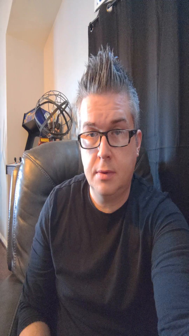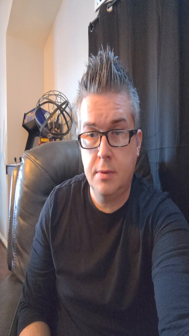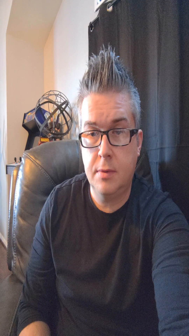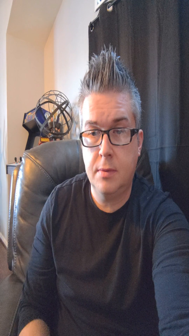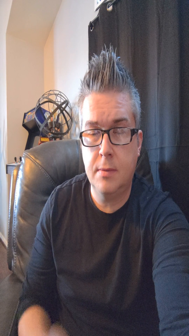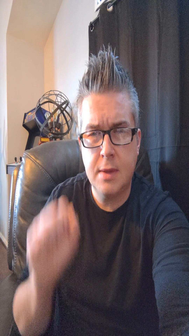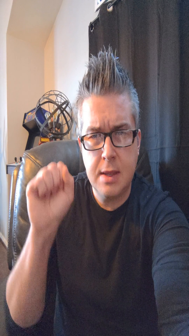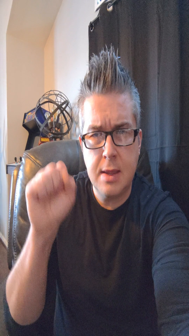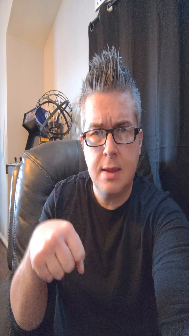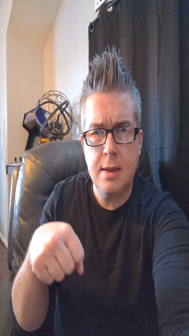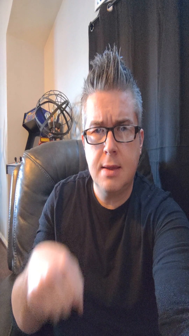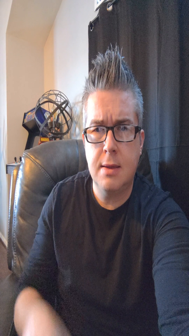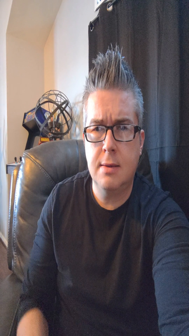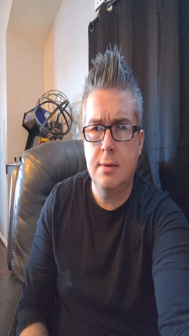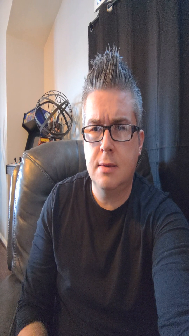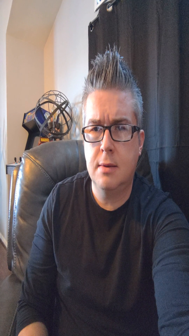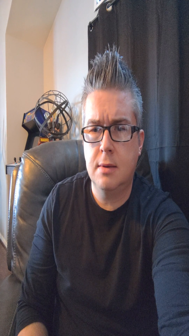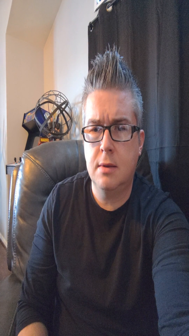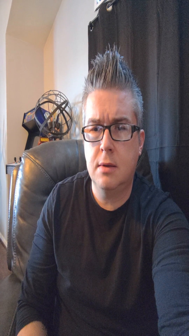can